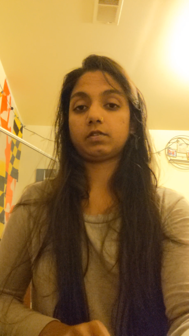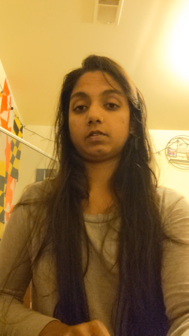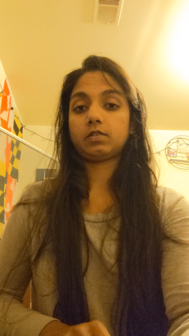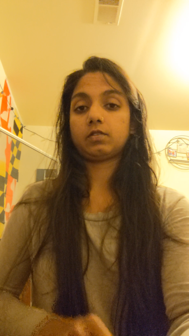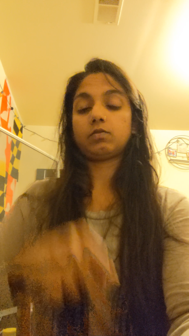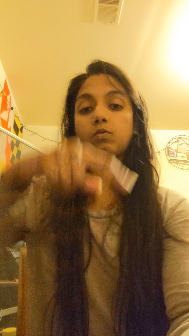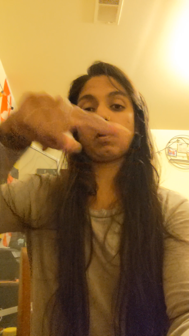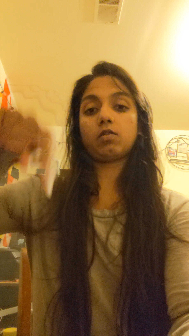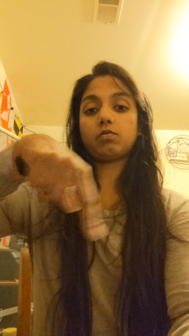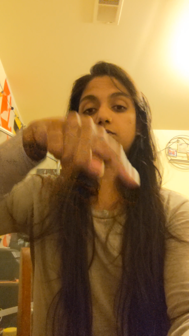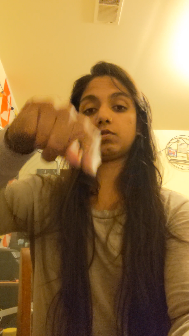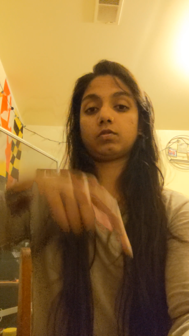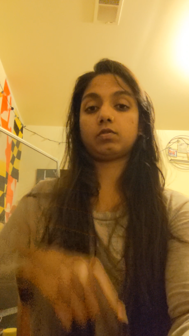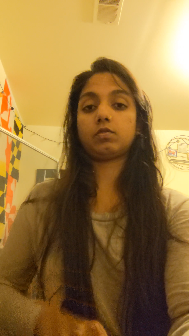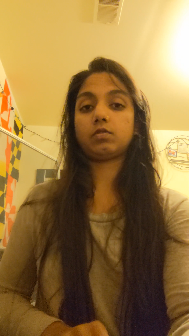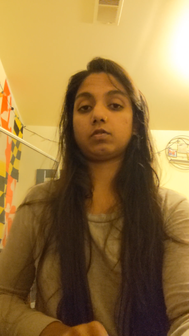around